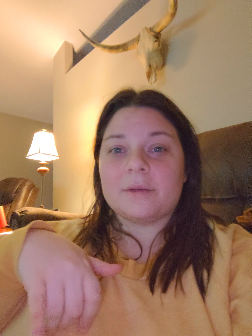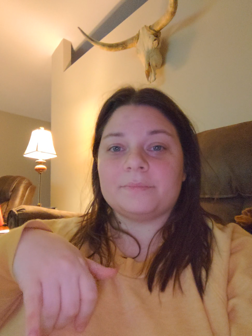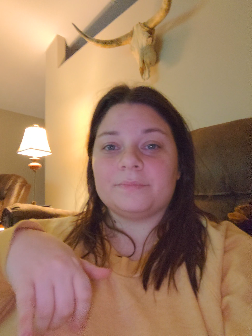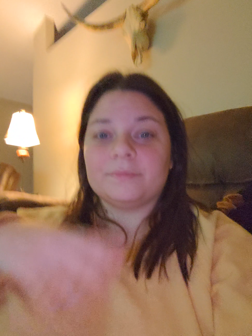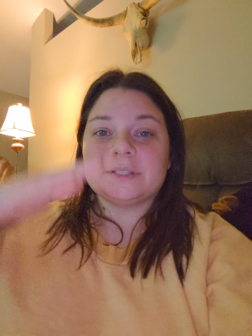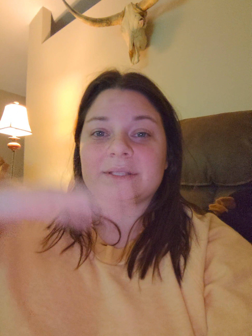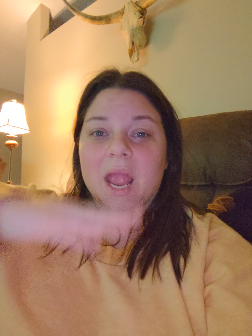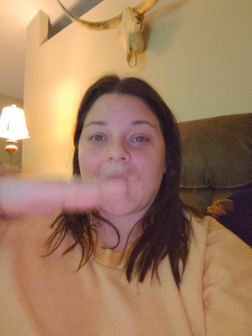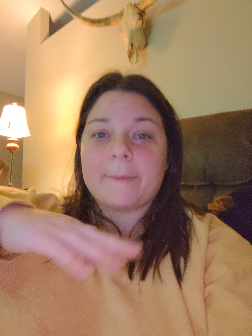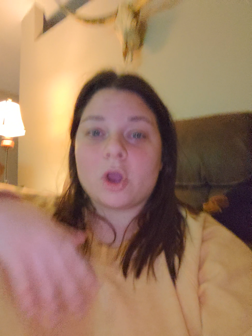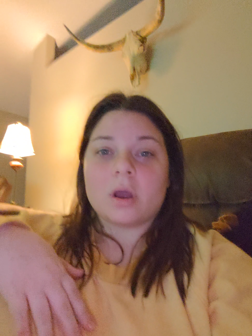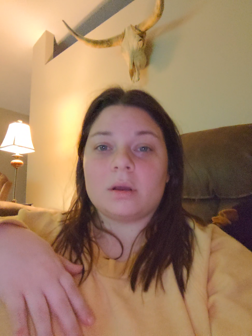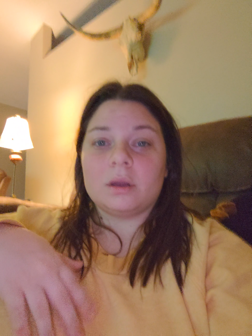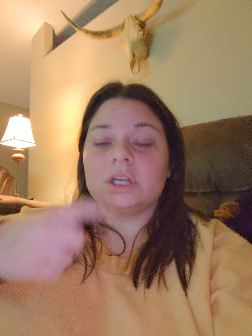table